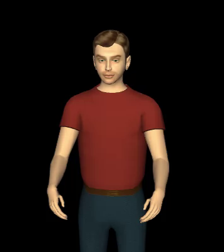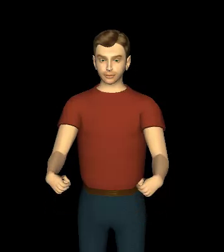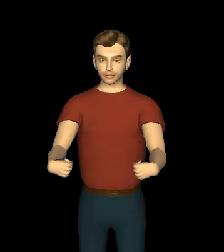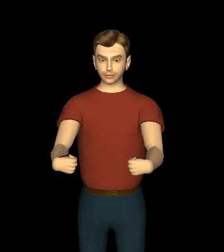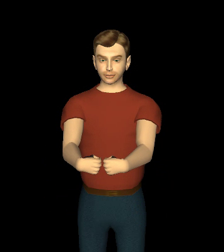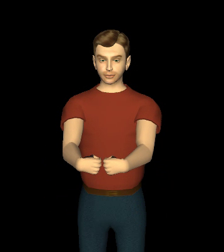حادث